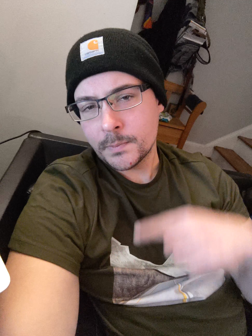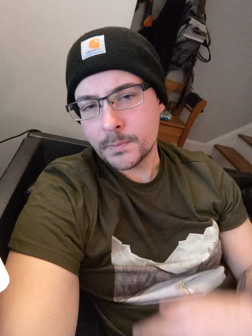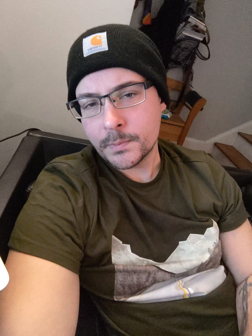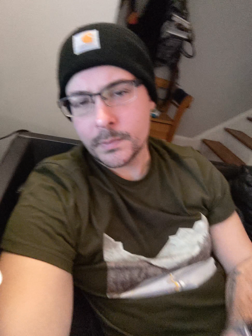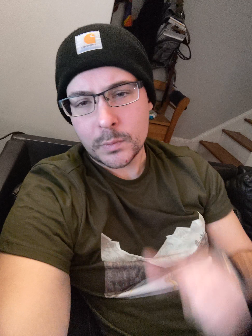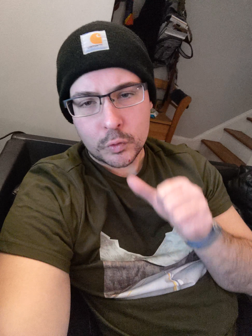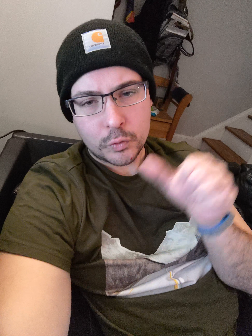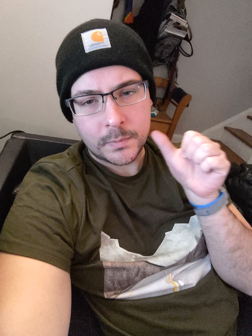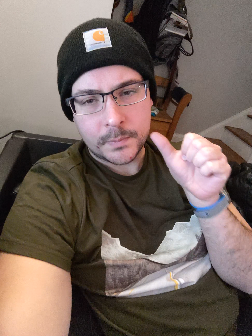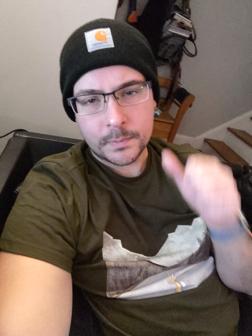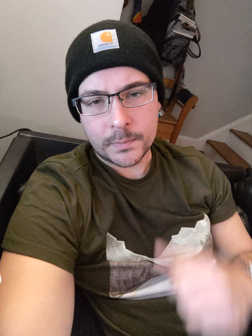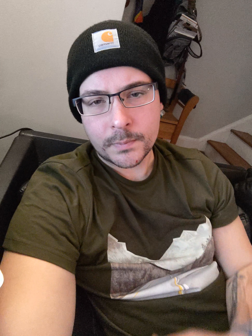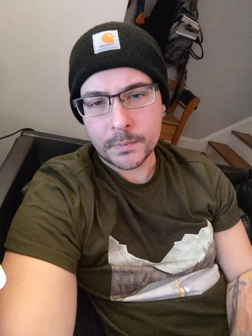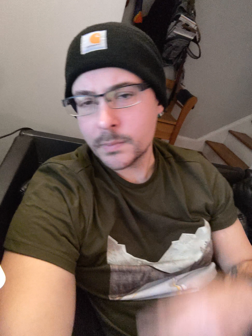yesterday